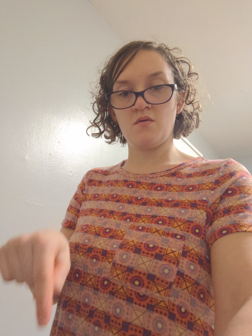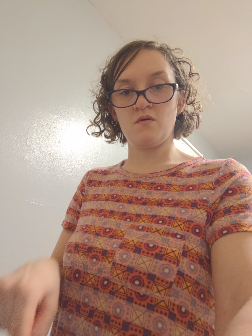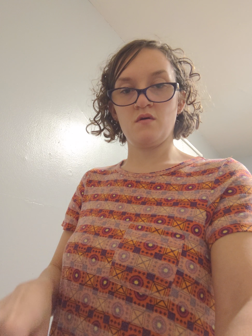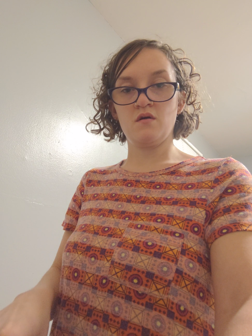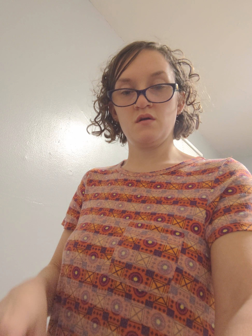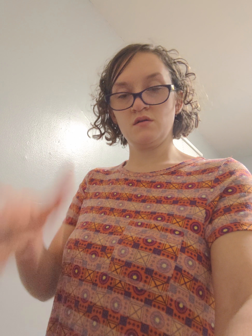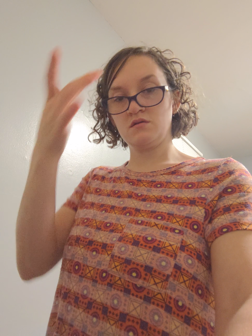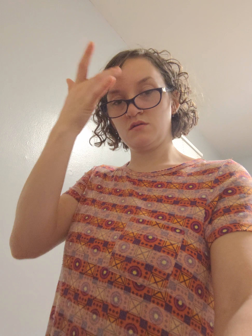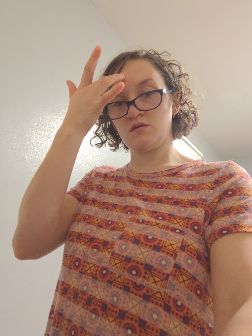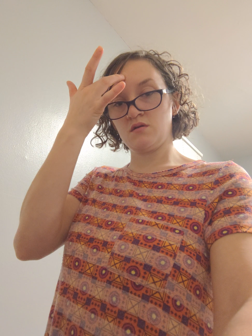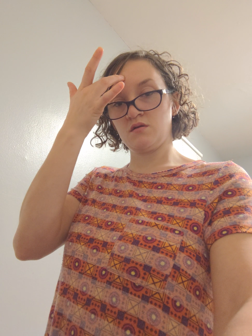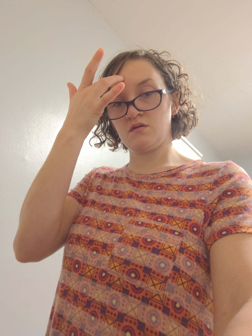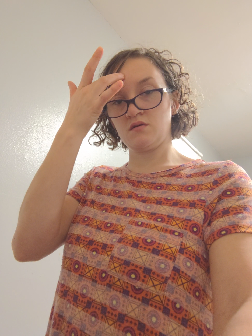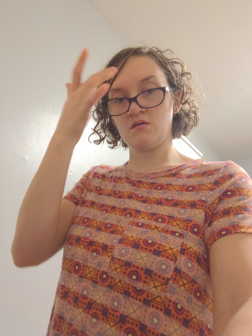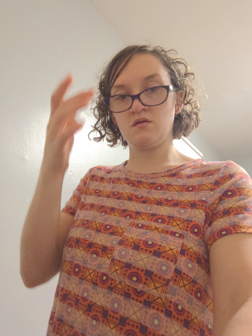sick